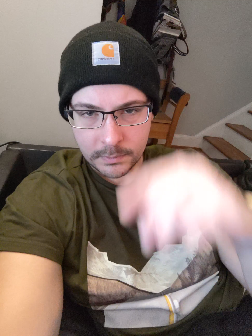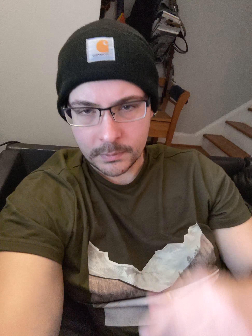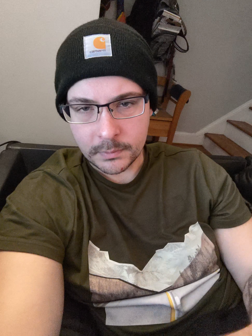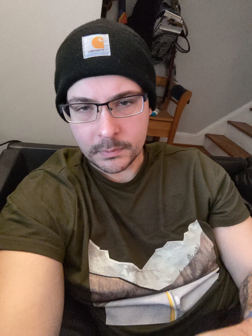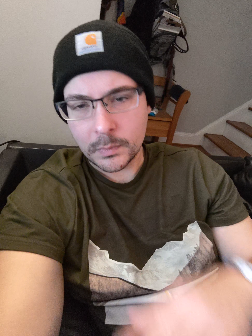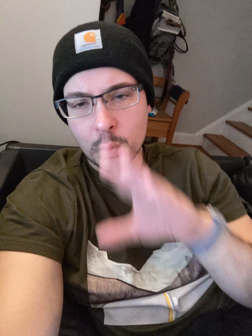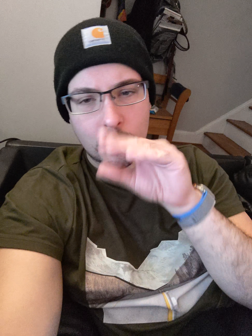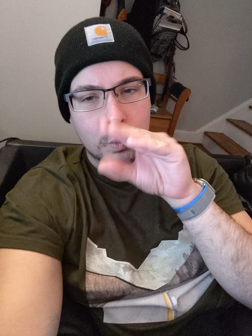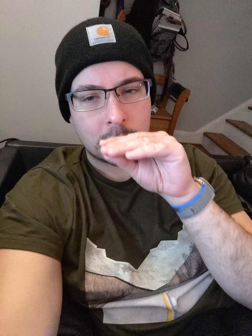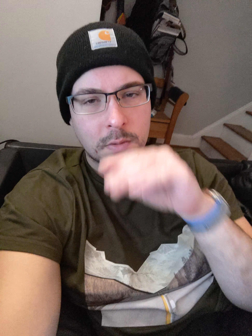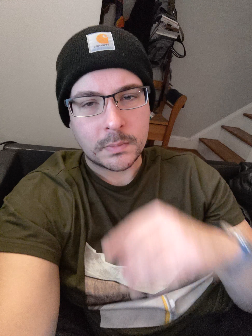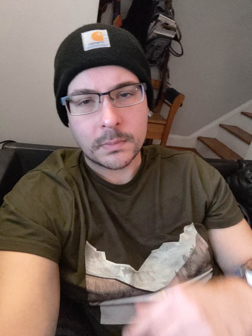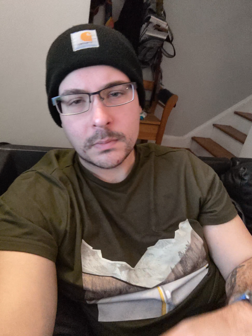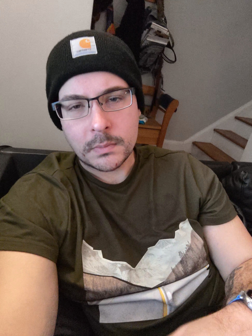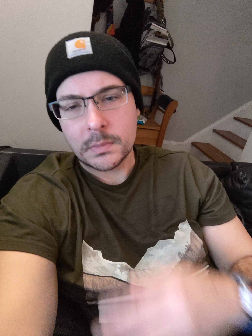goose